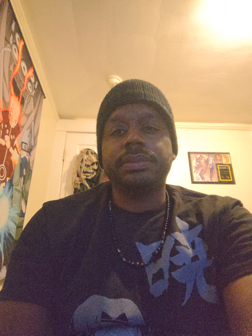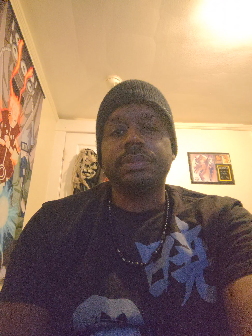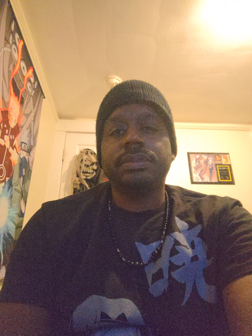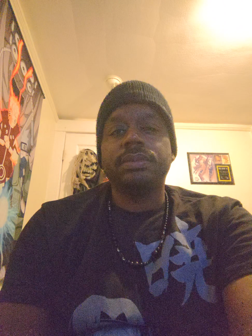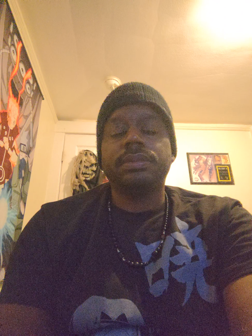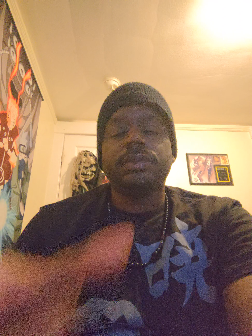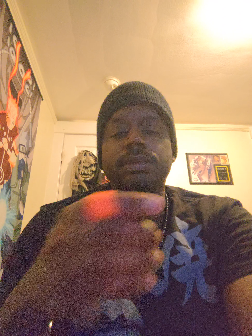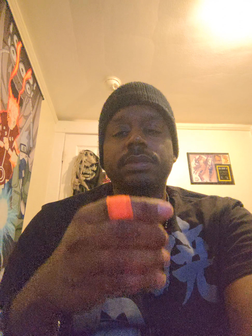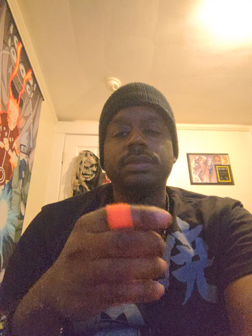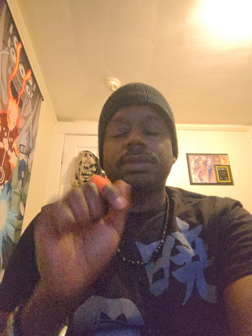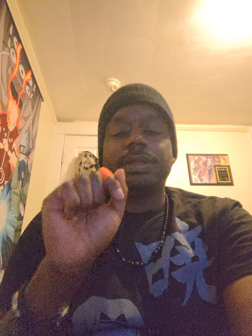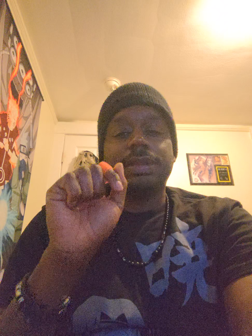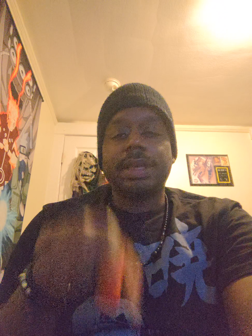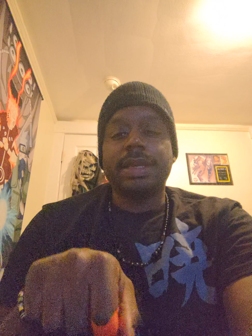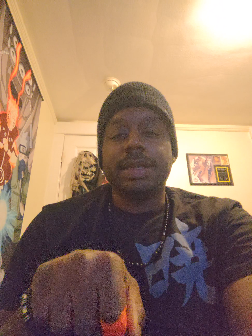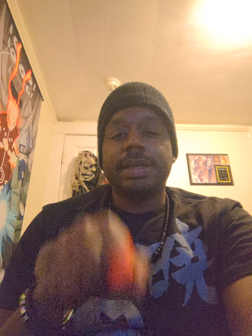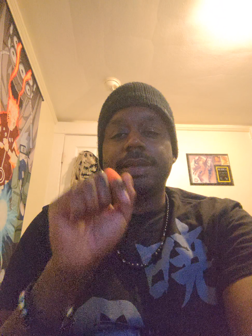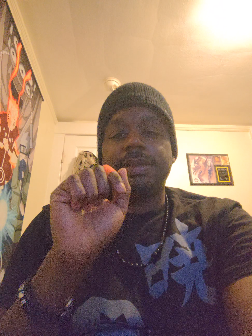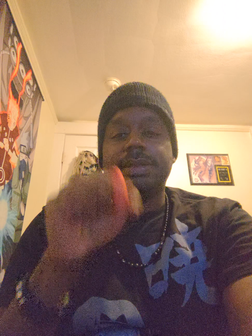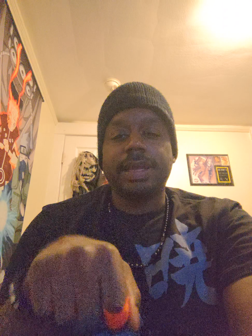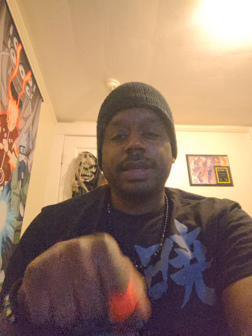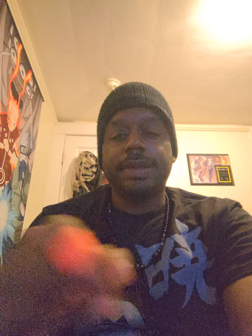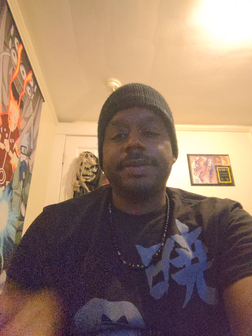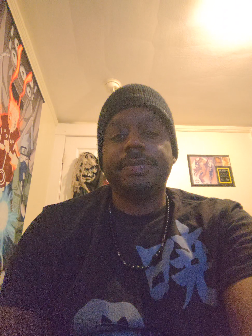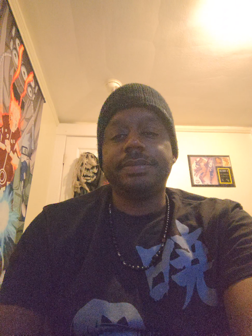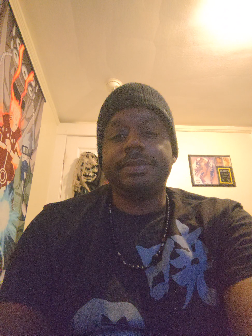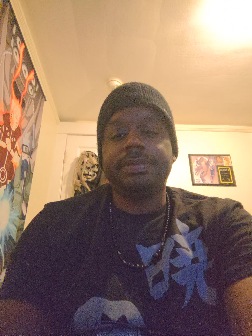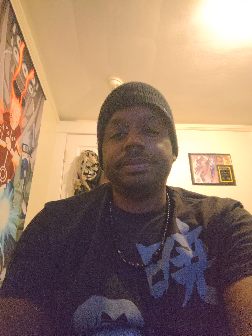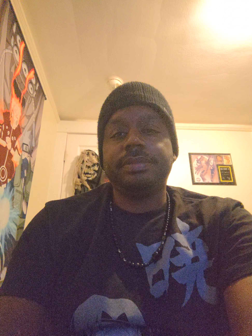can